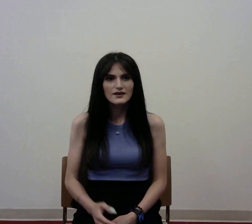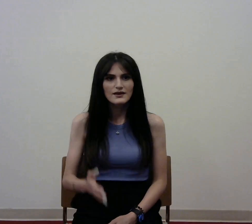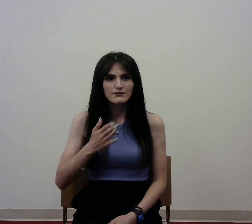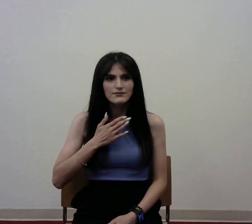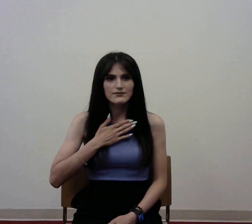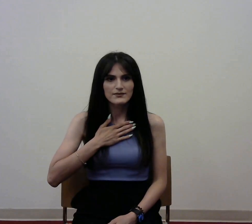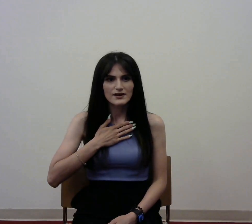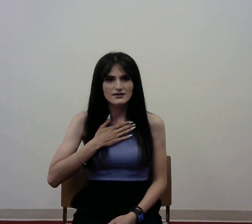mən